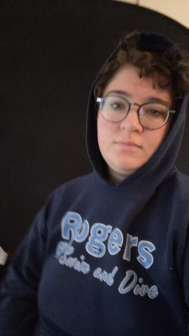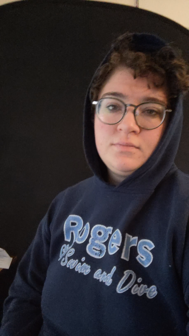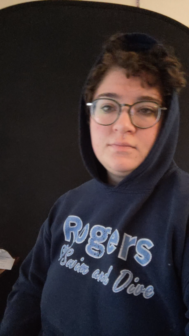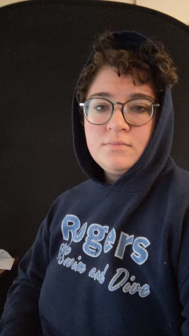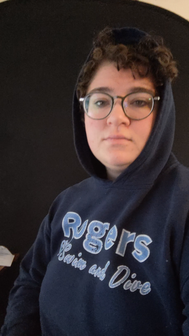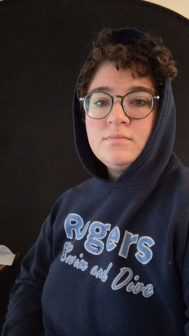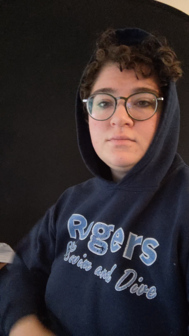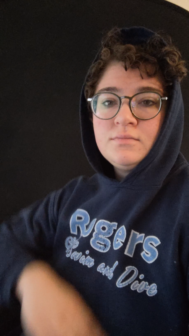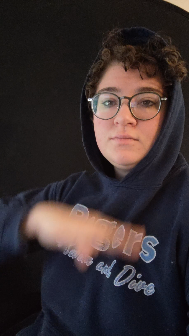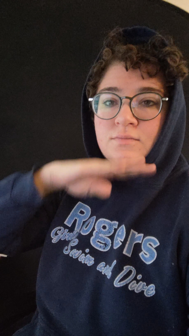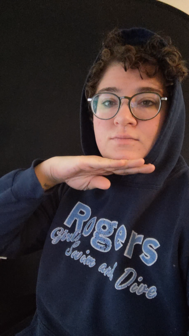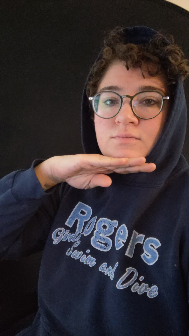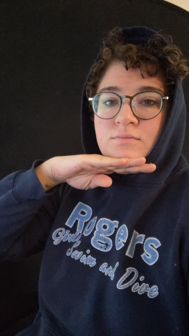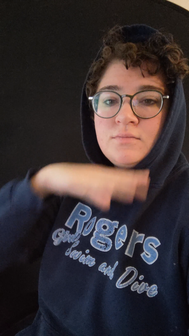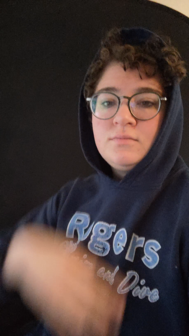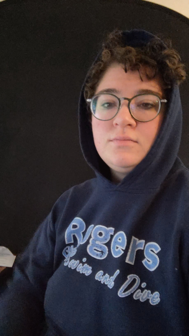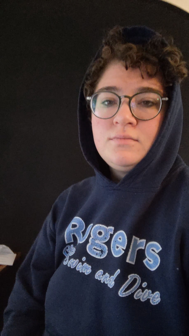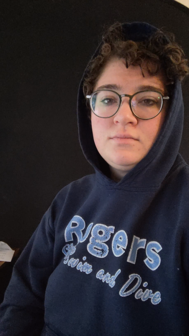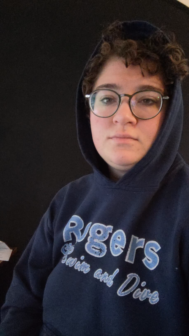full